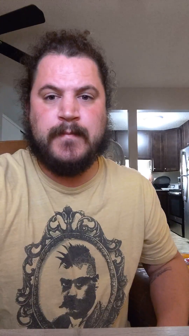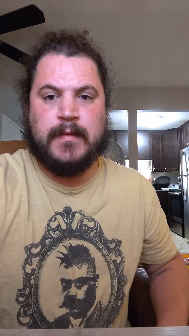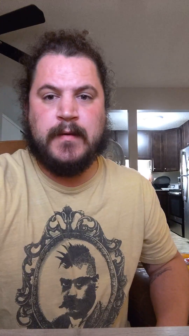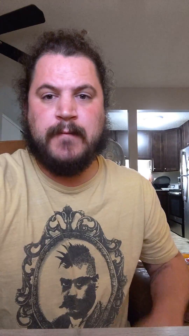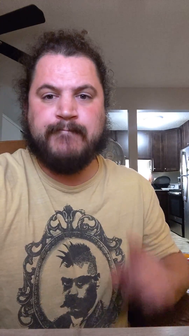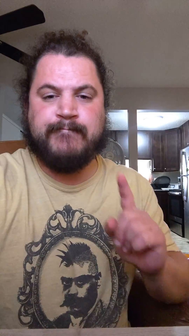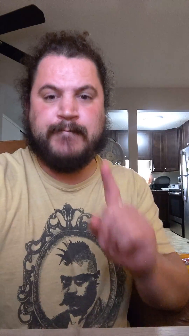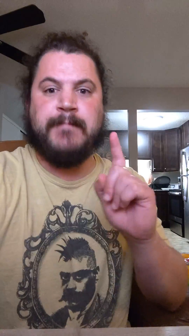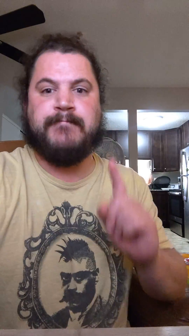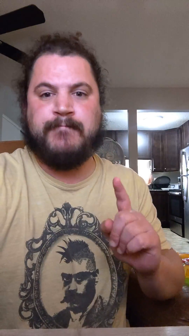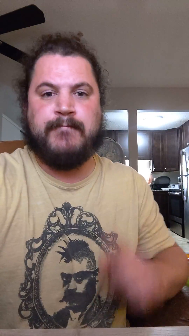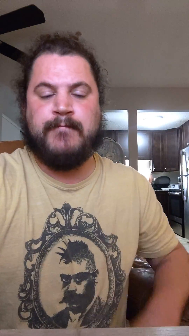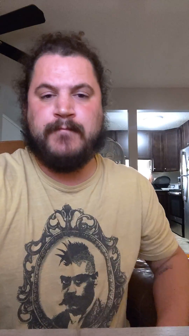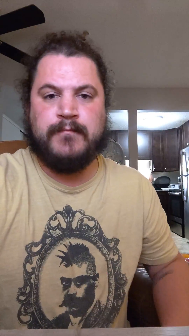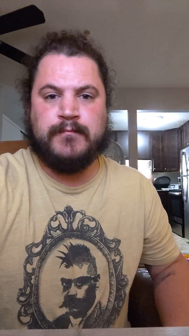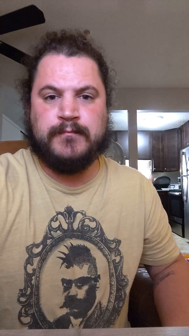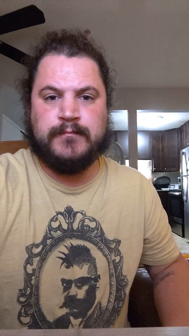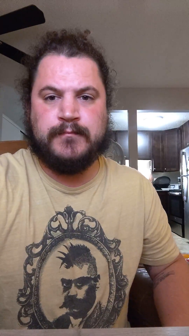bump